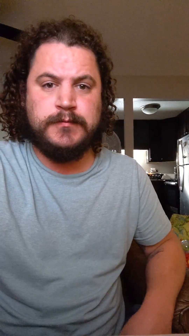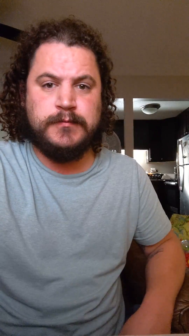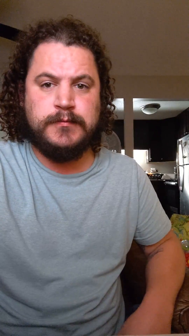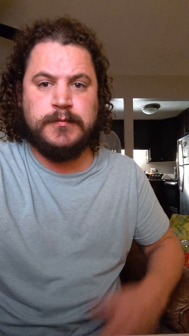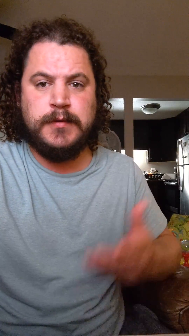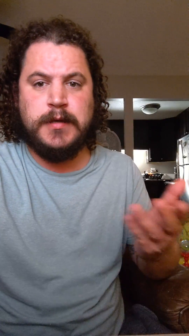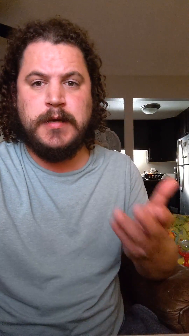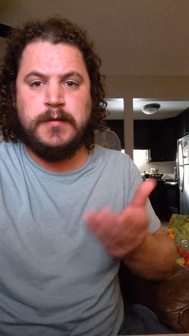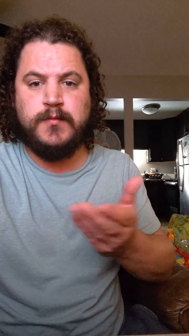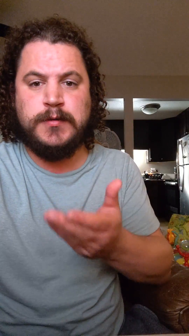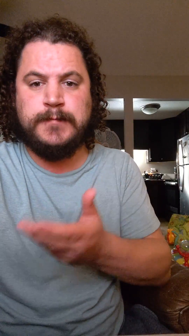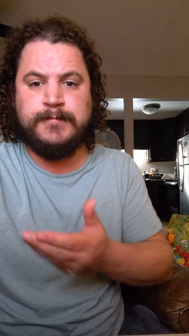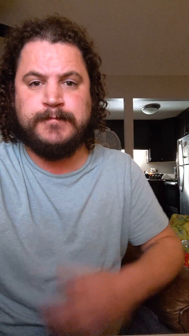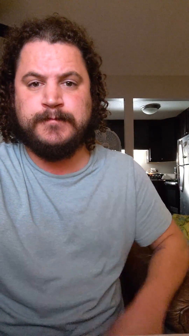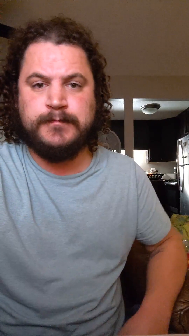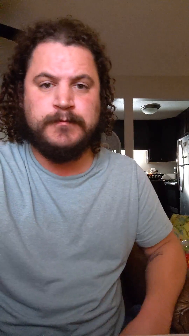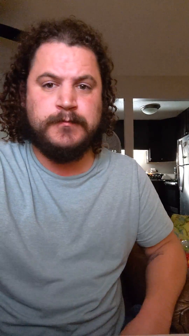carry